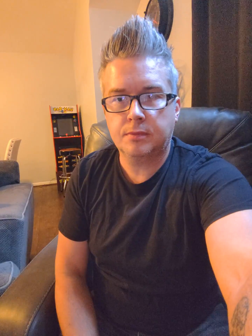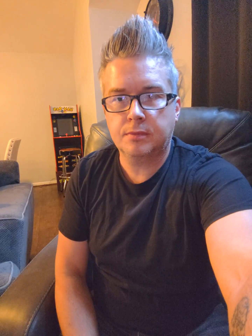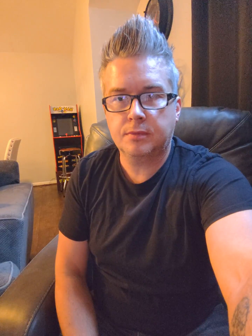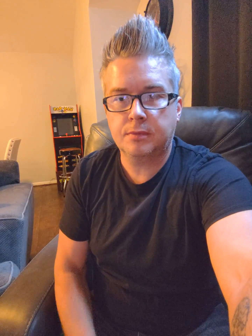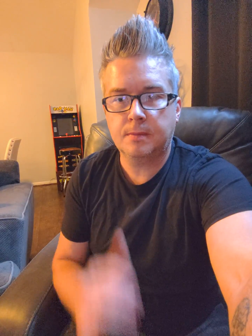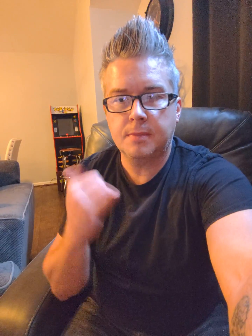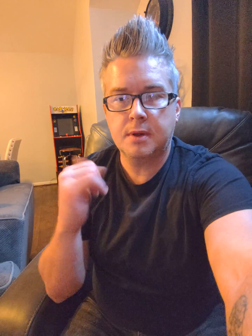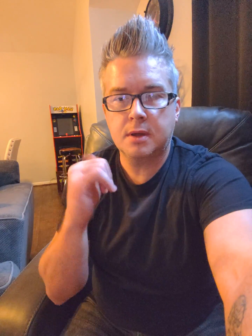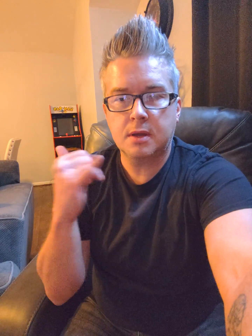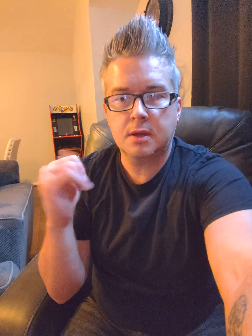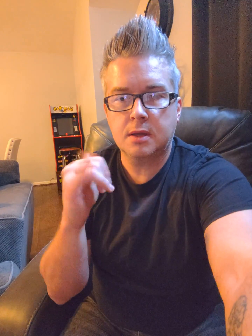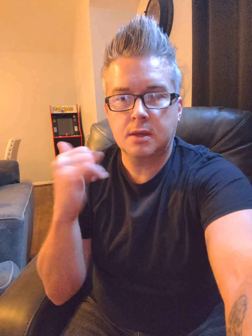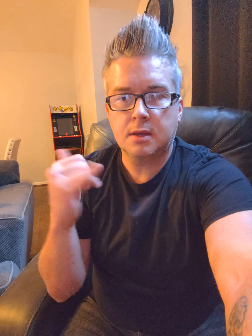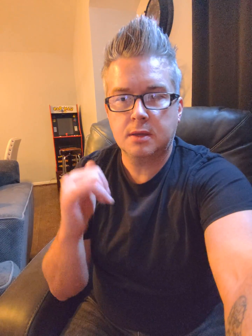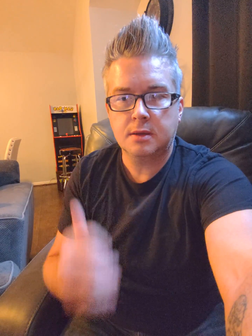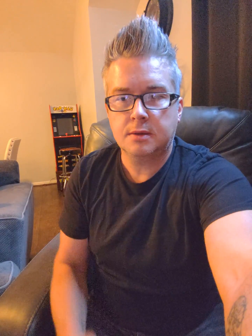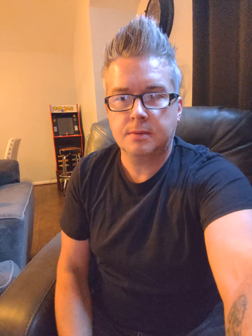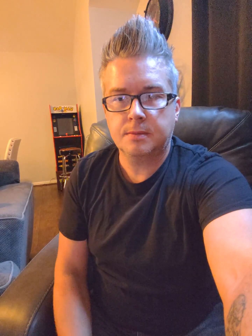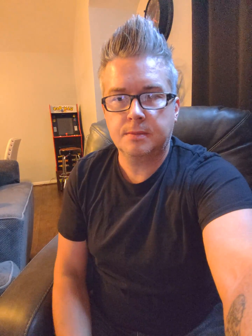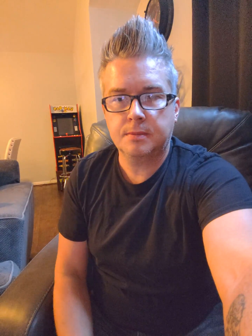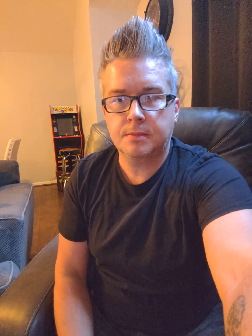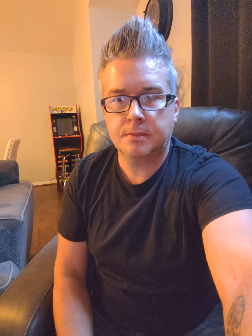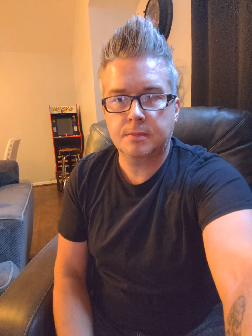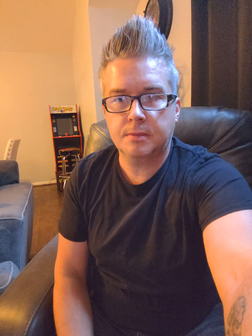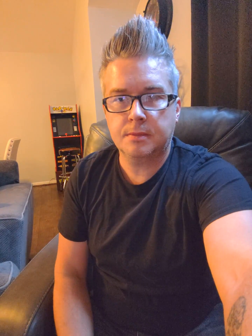party